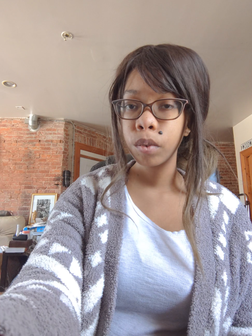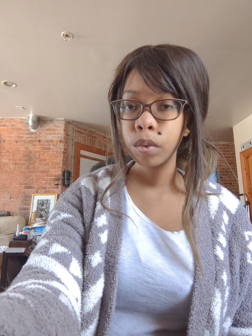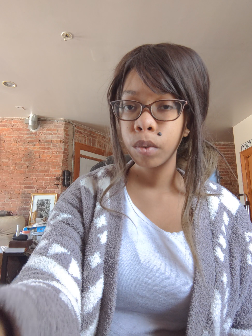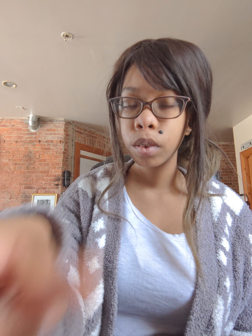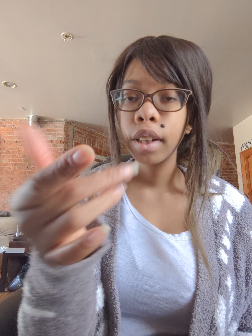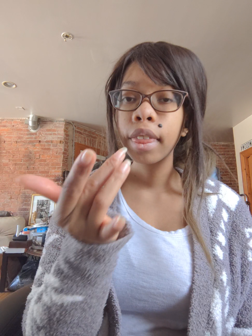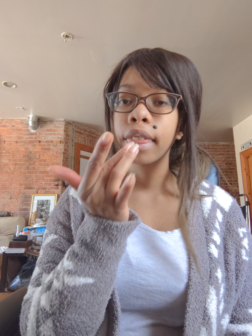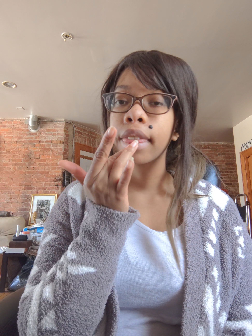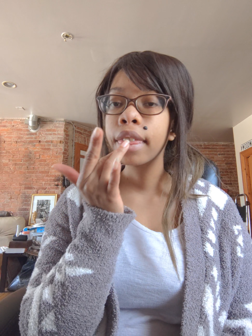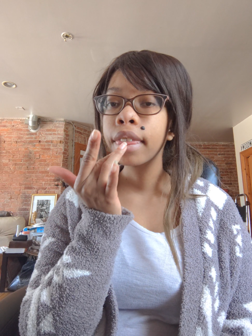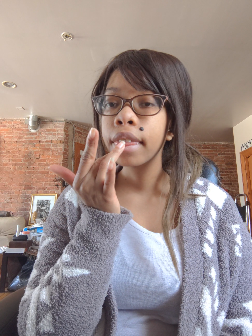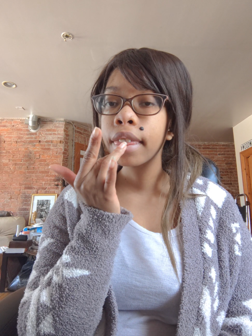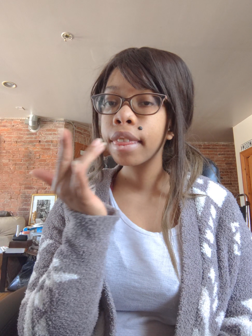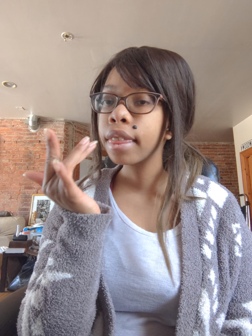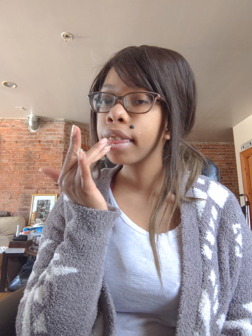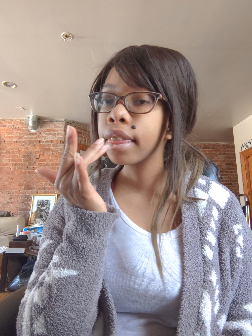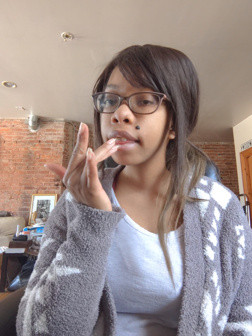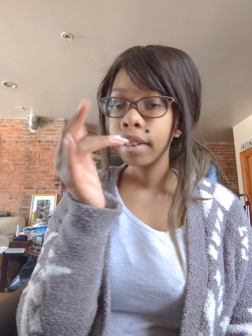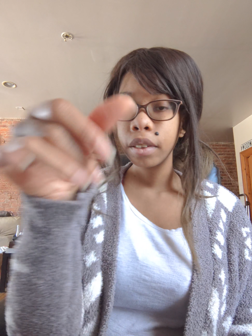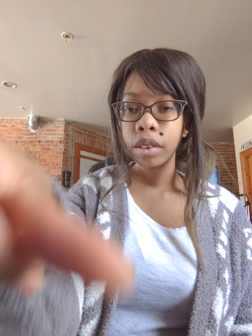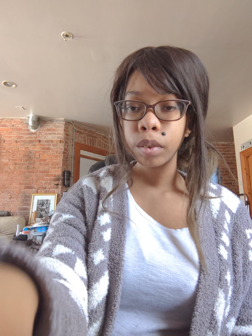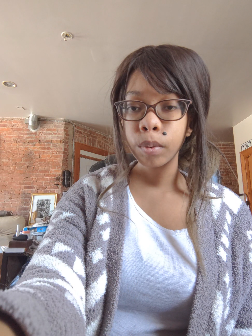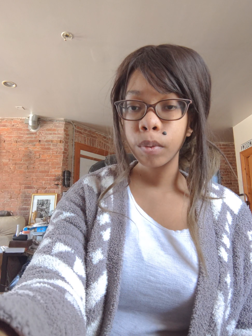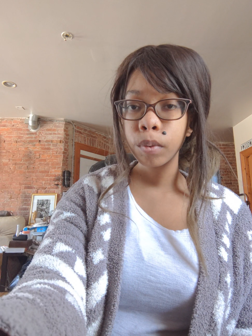taste